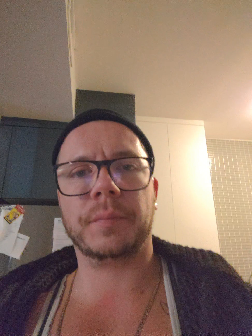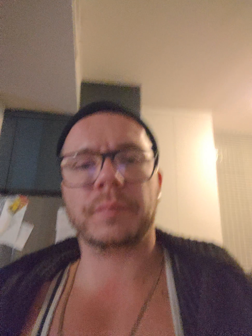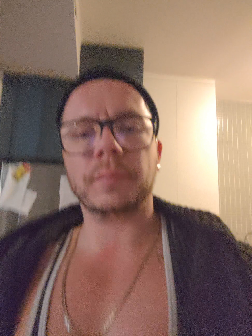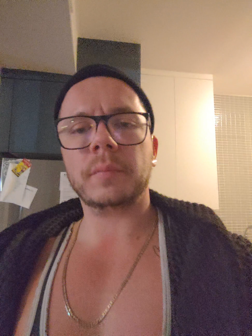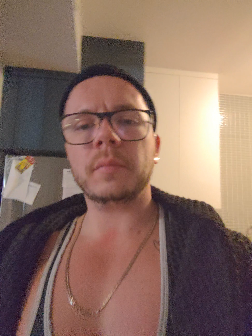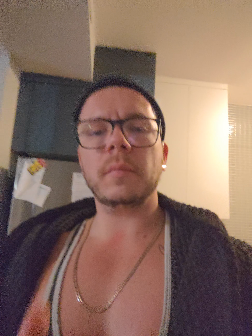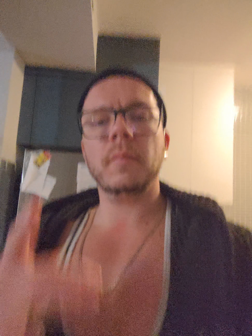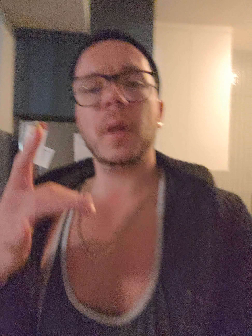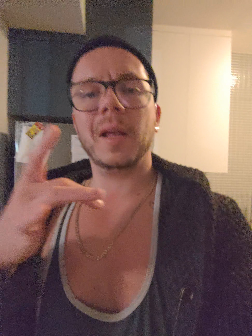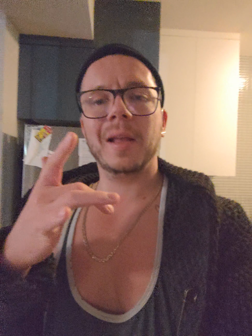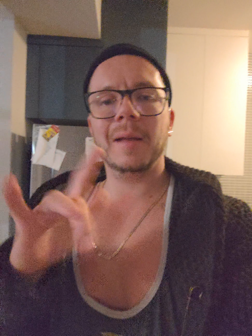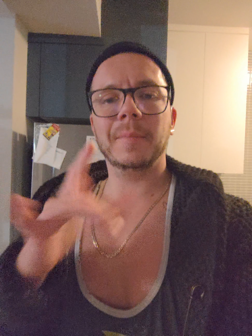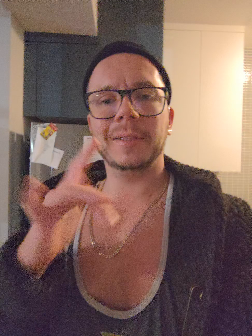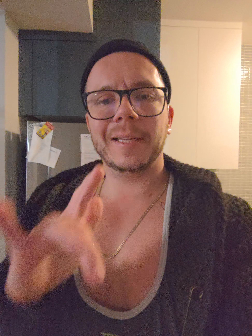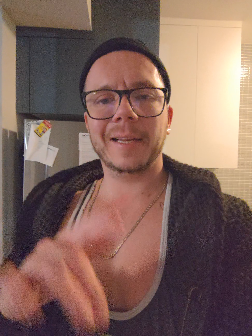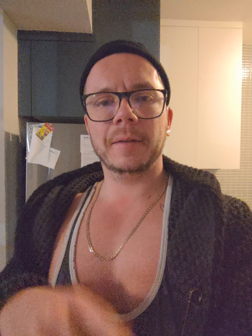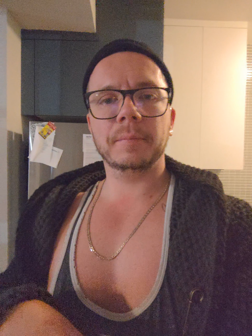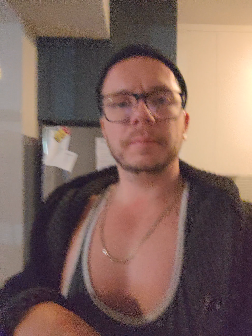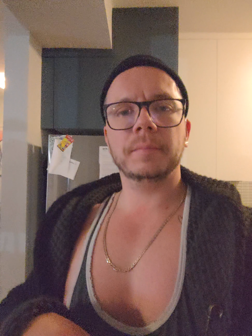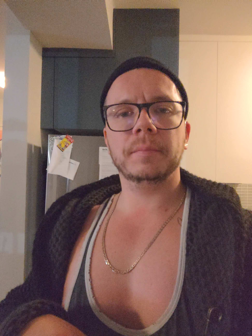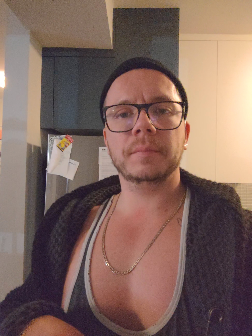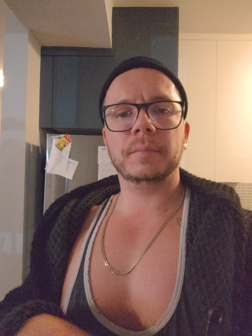empty